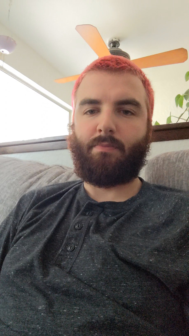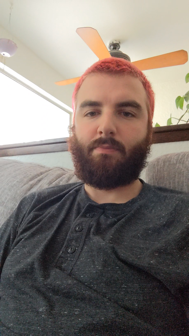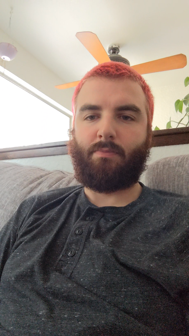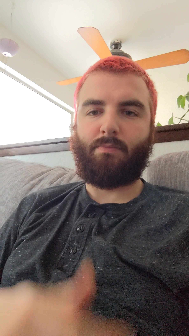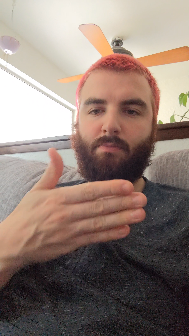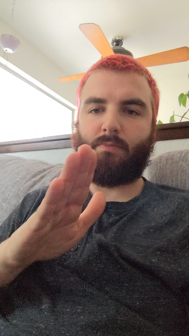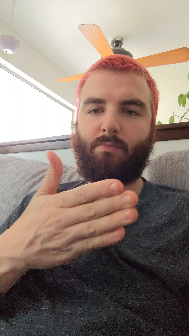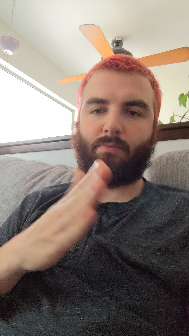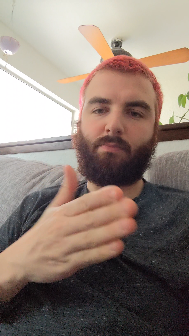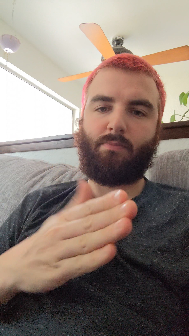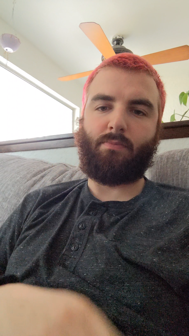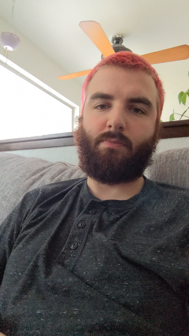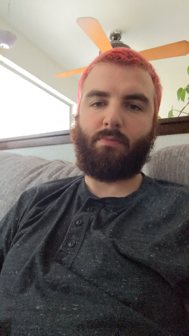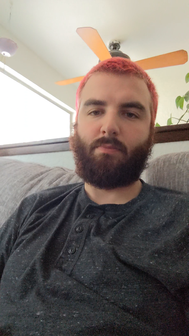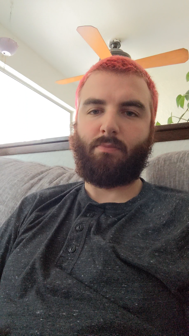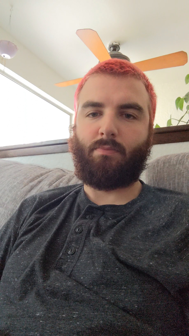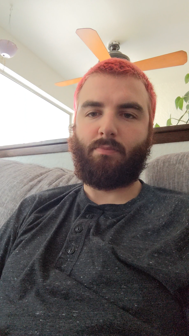share